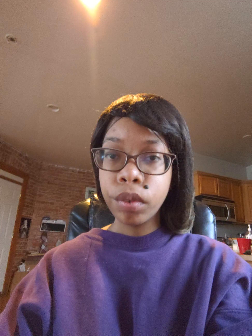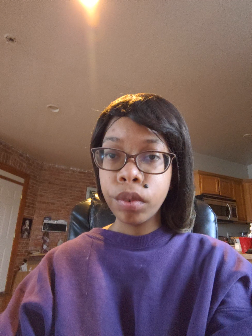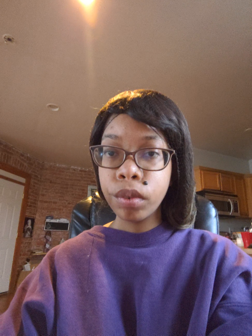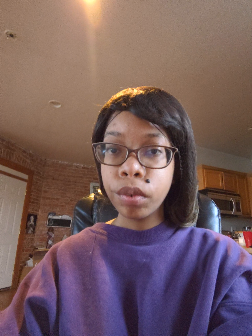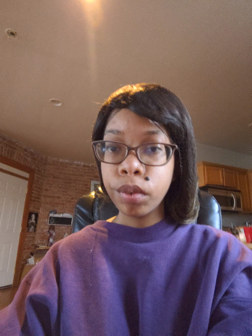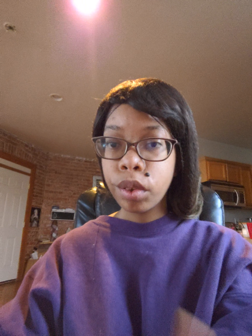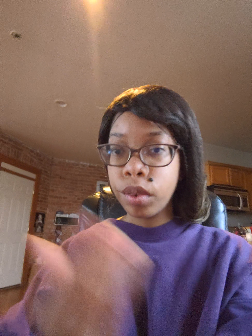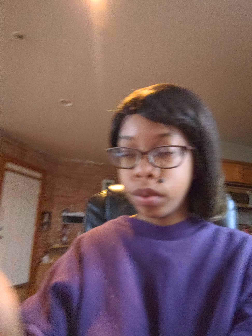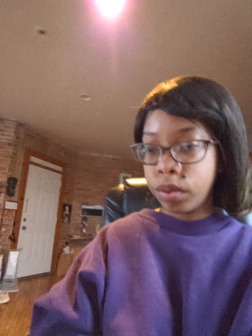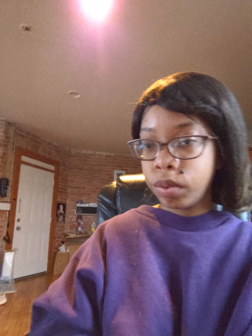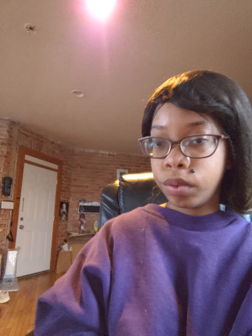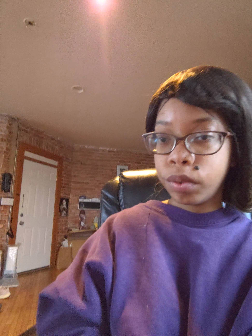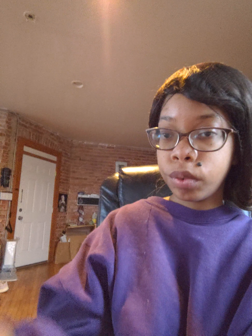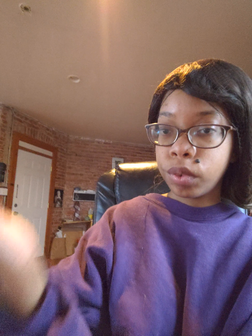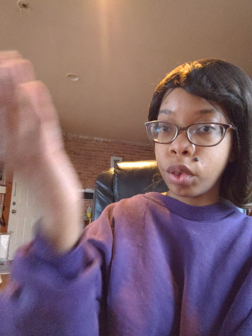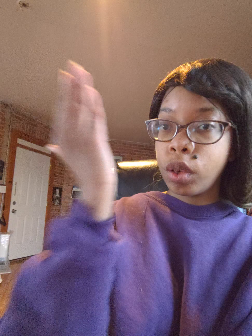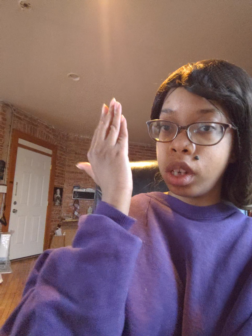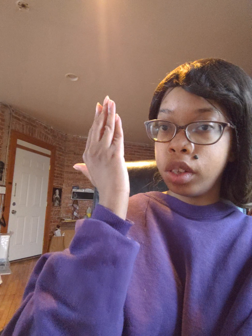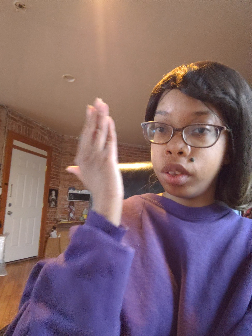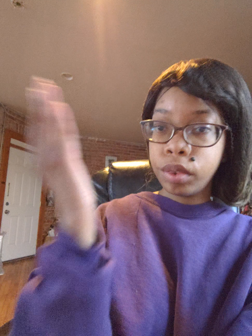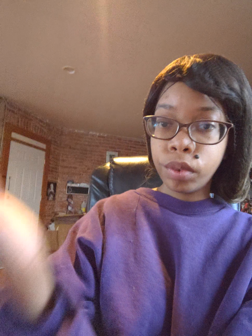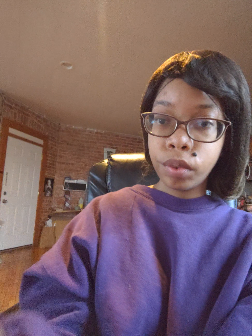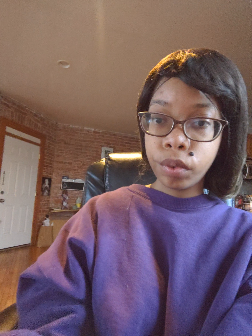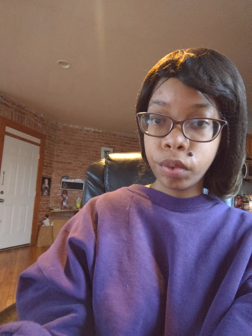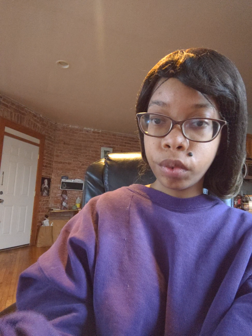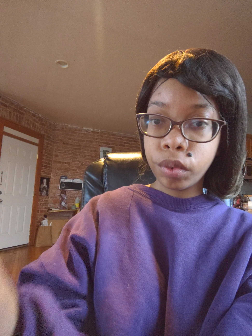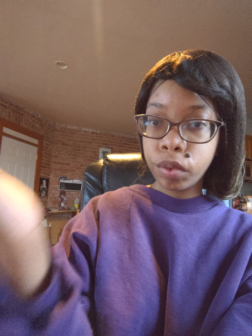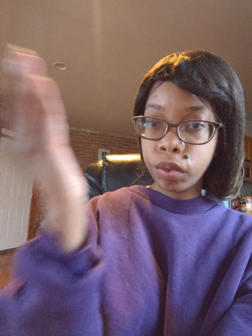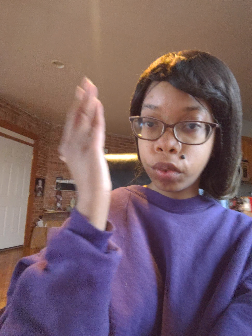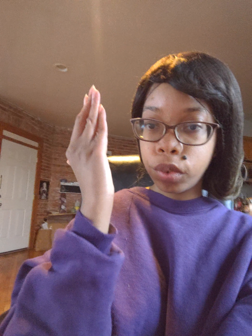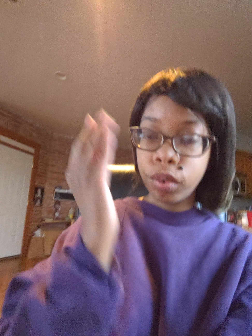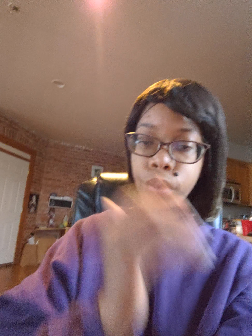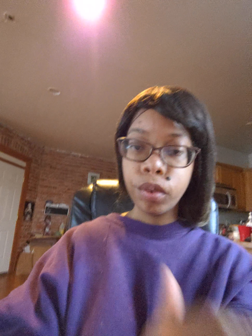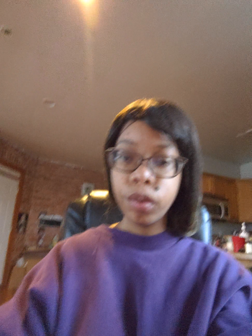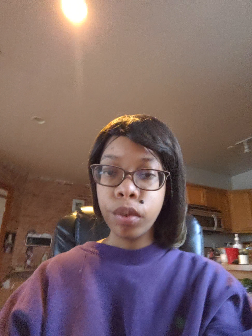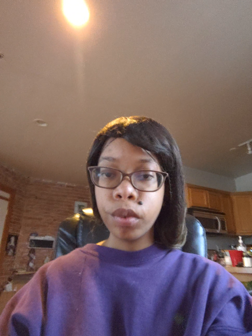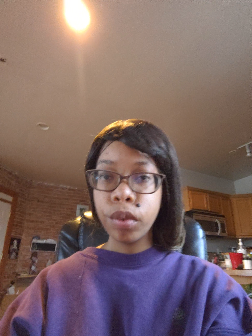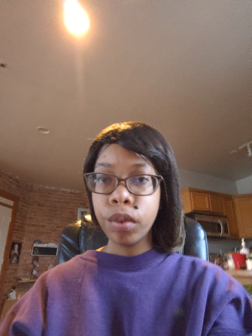morning